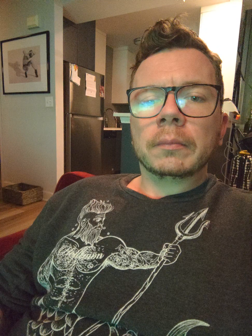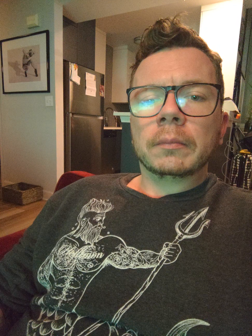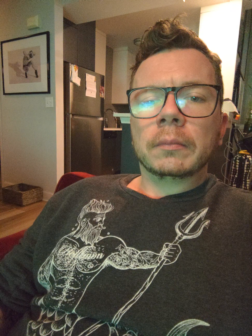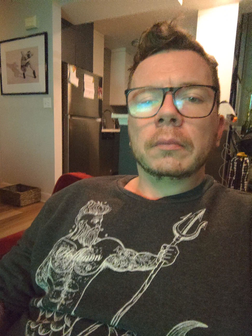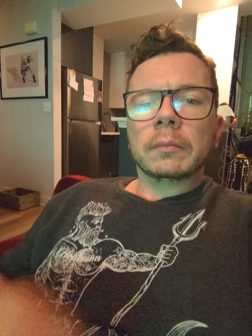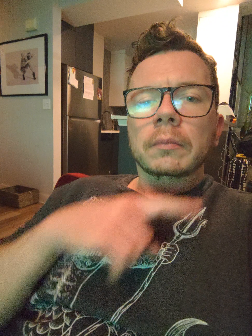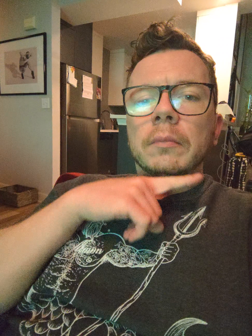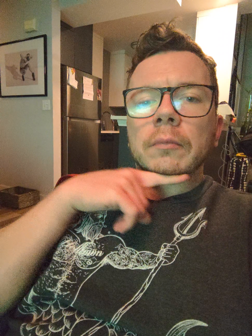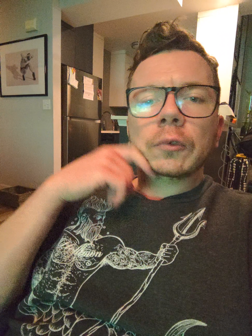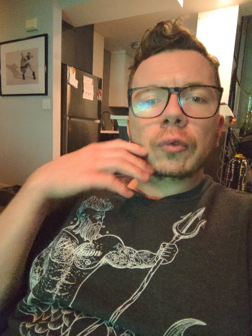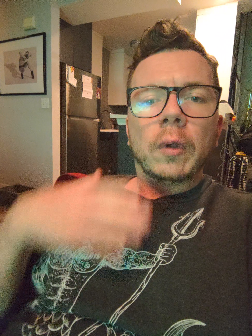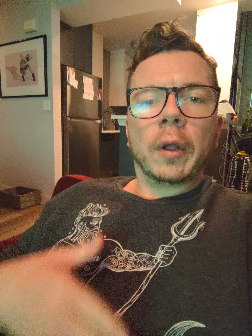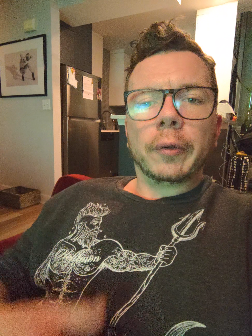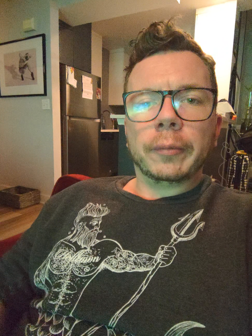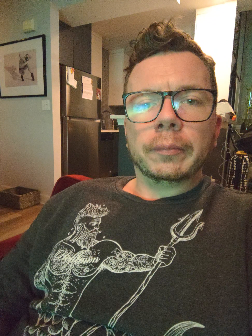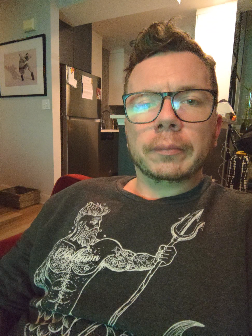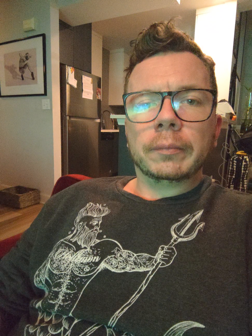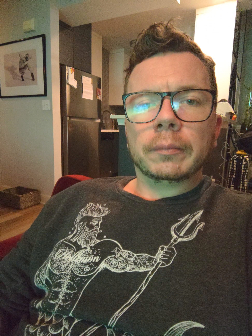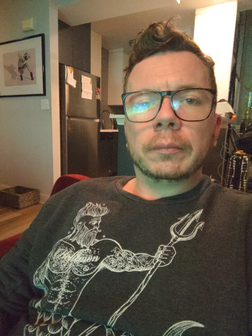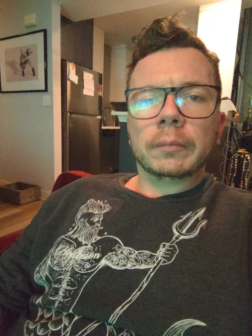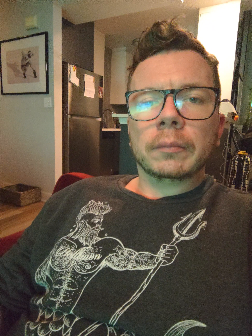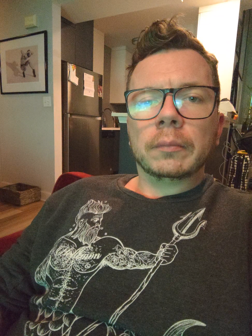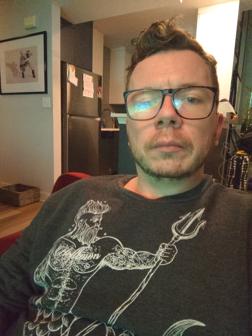dryer